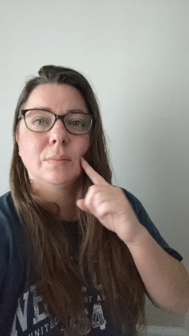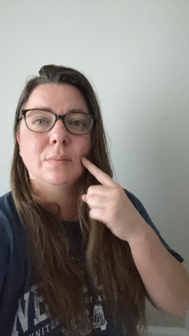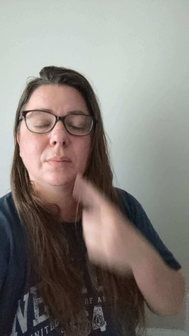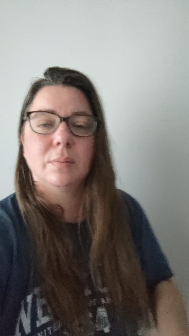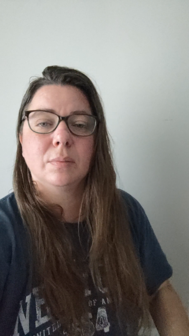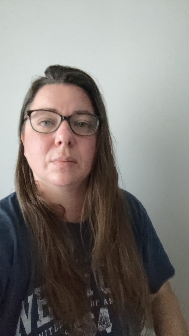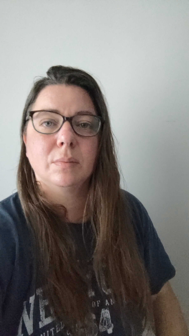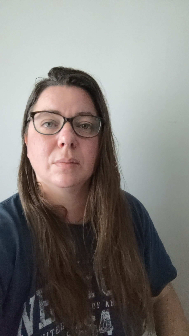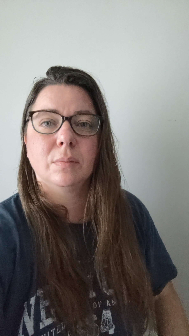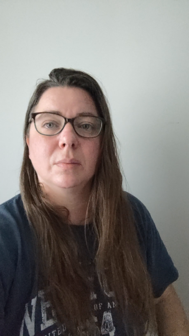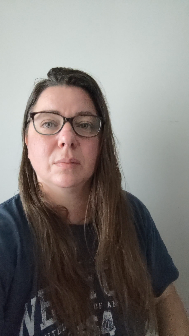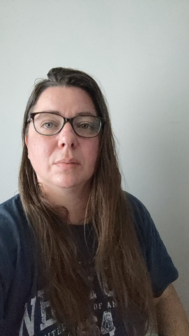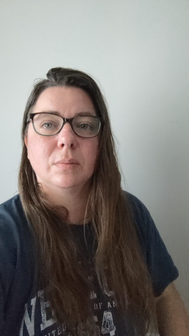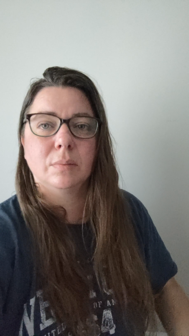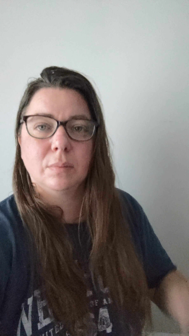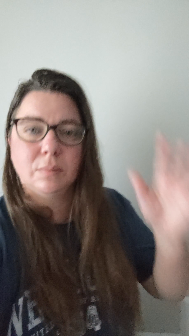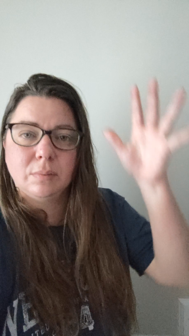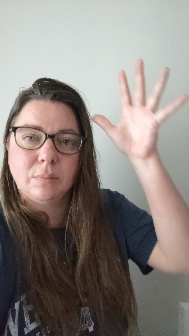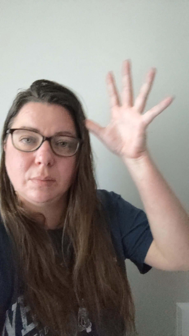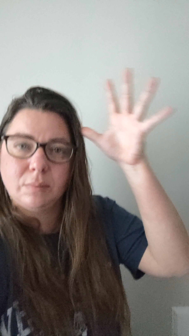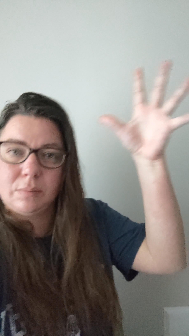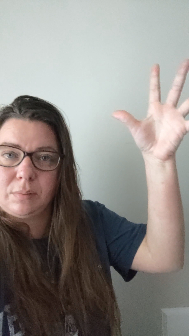deer